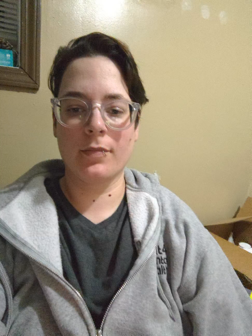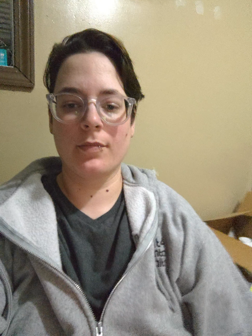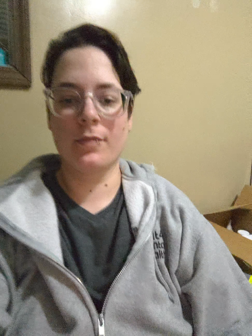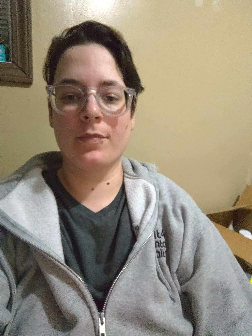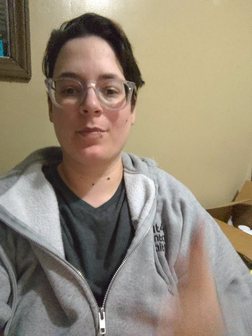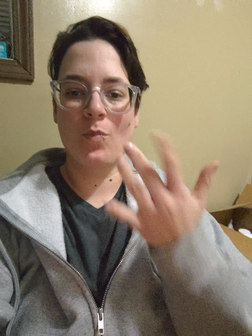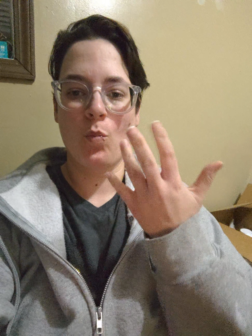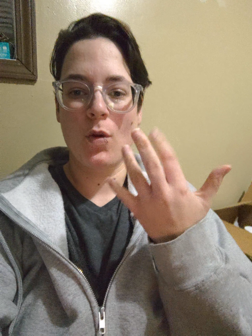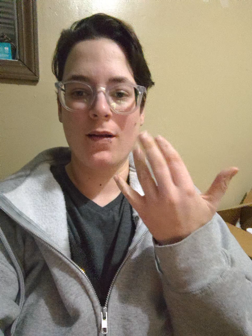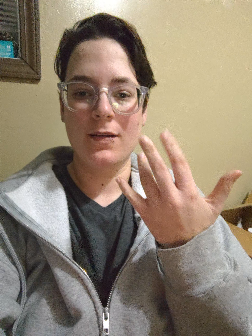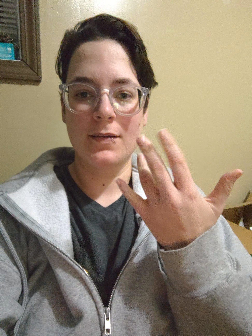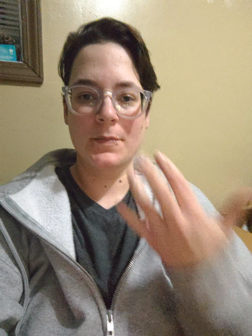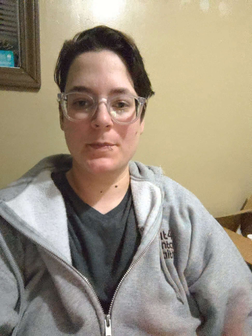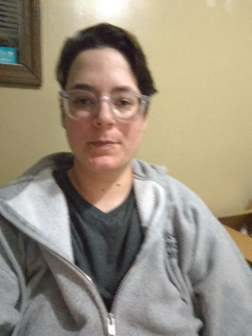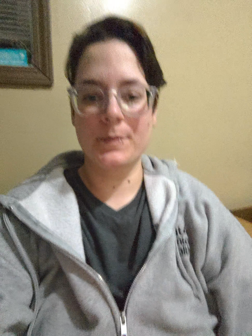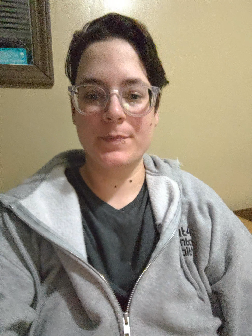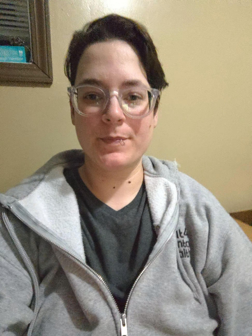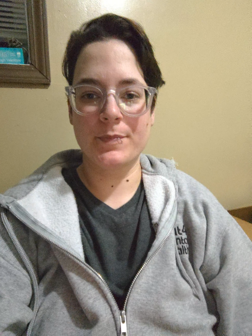if